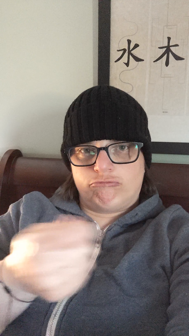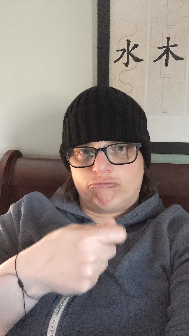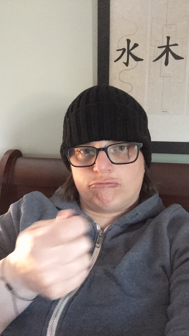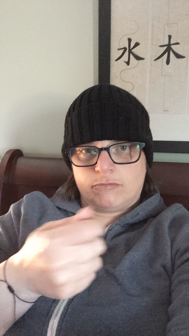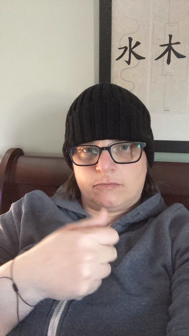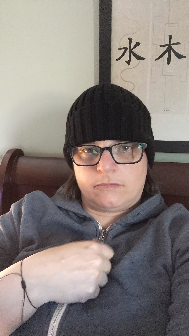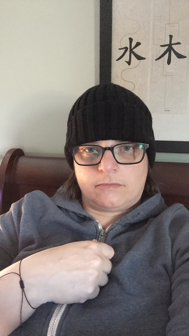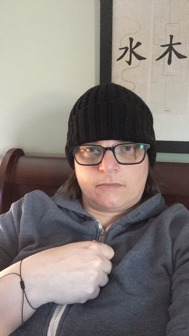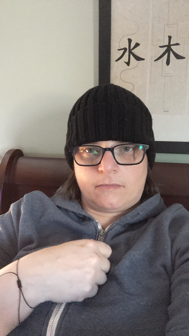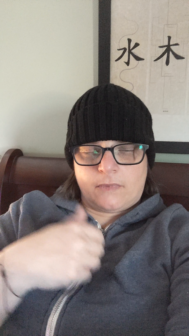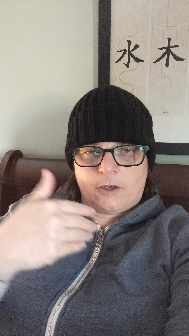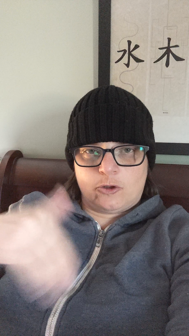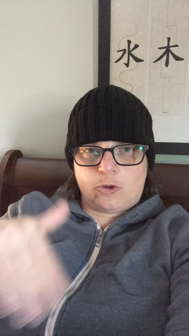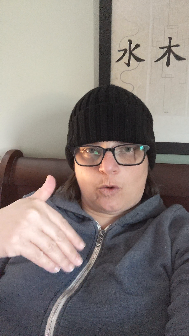shorts